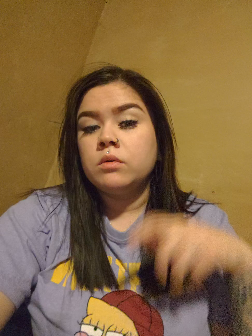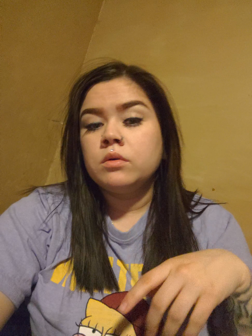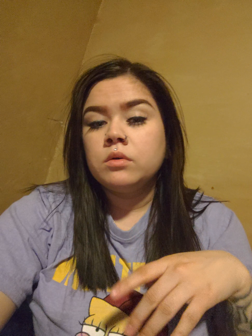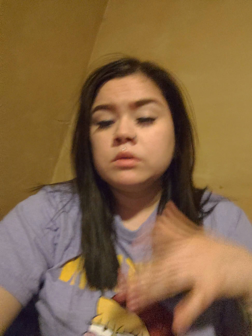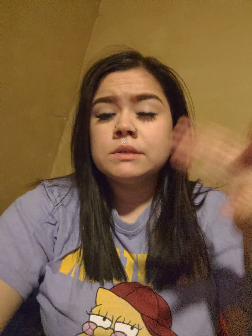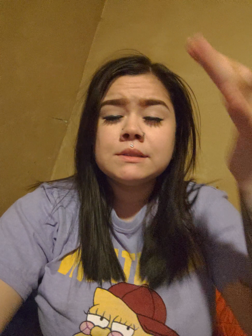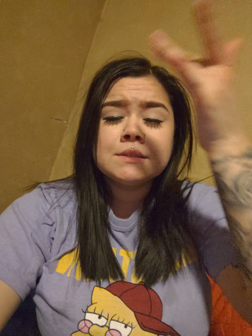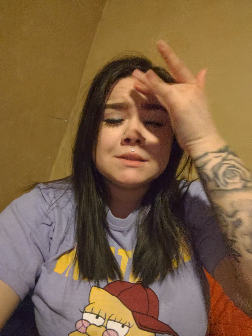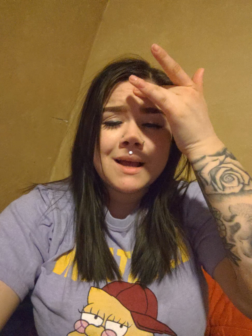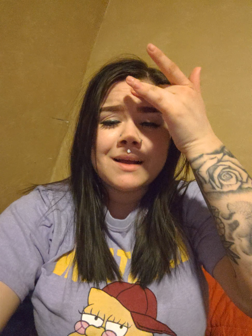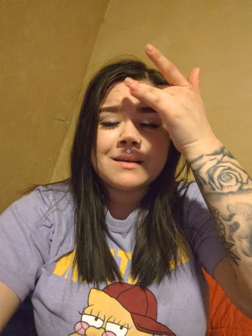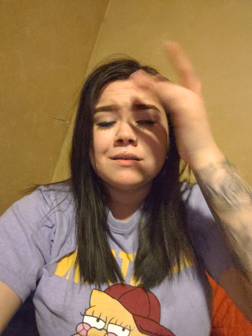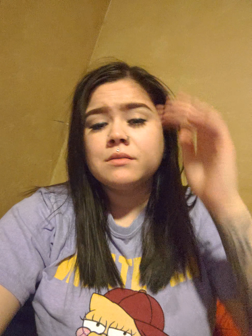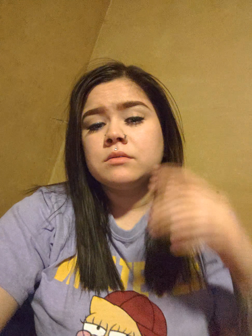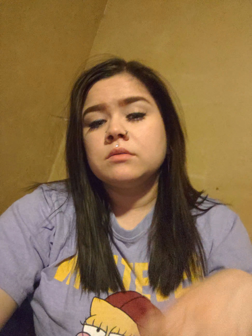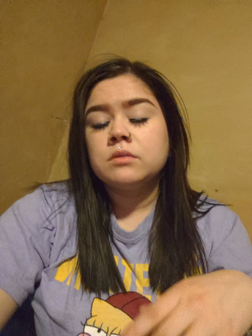sick